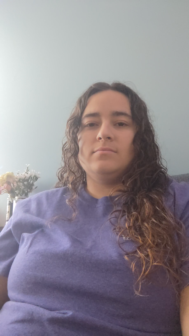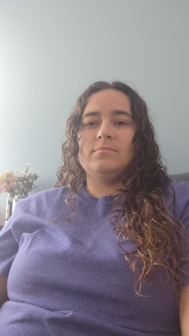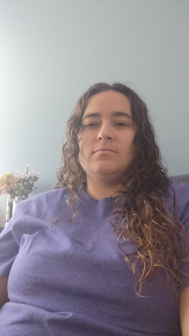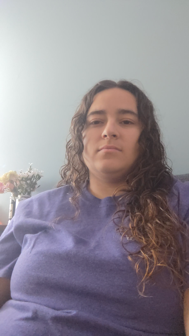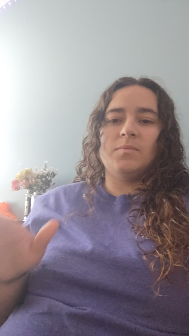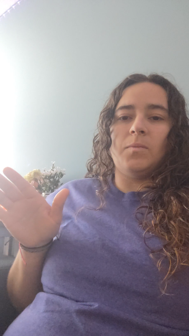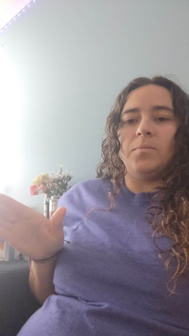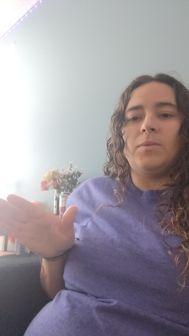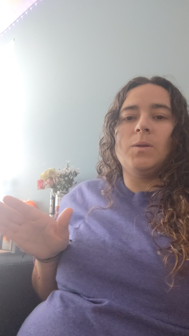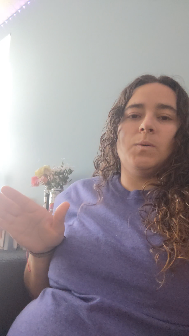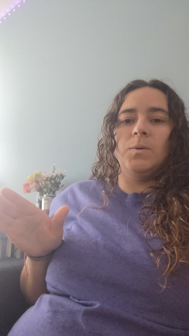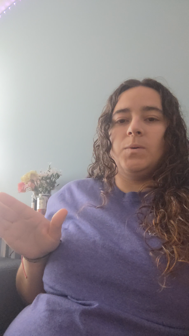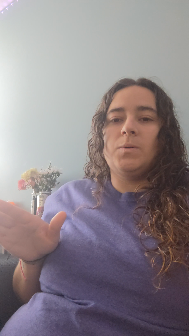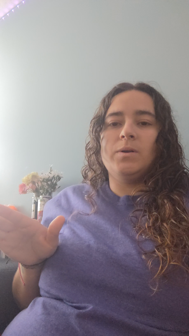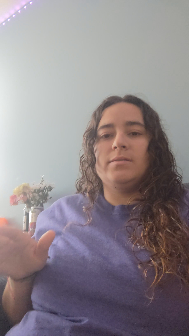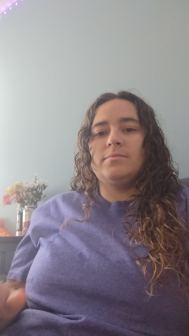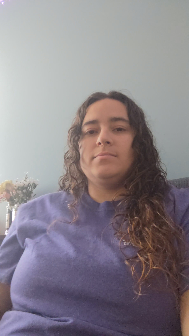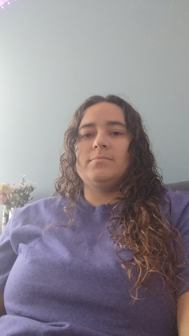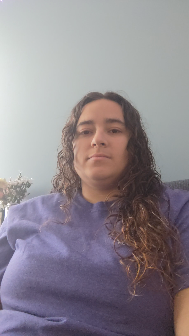penguin